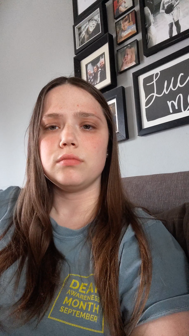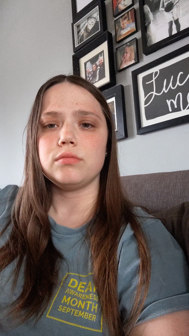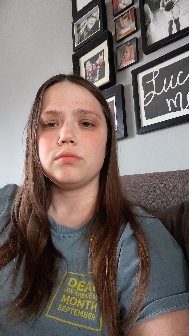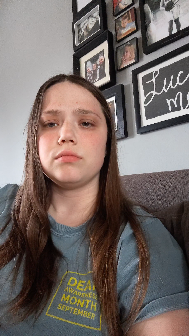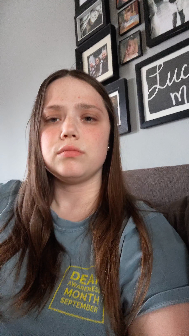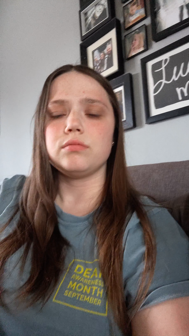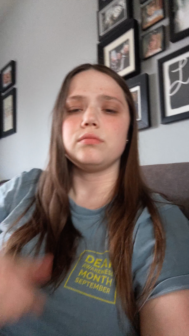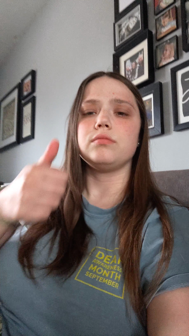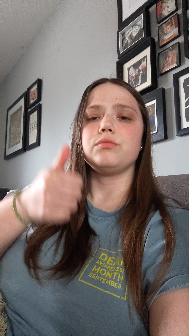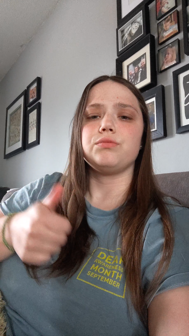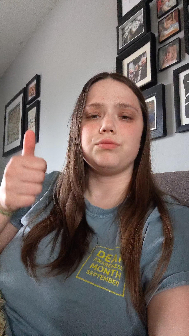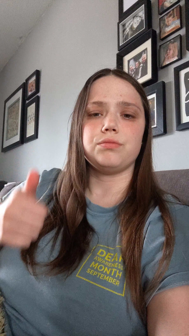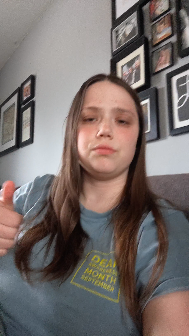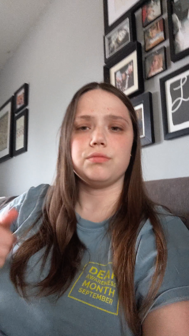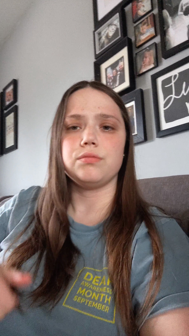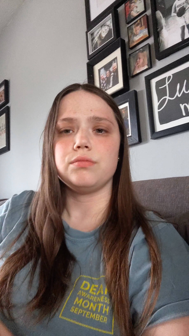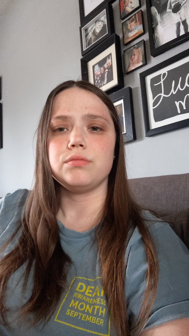each